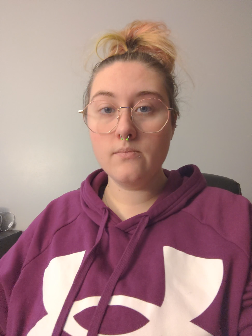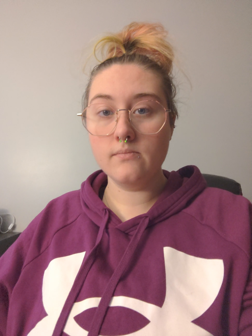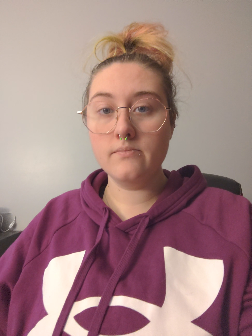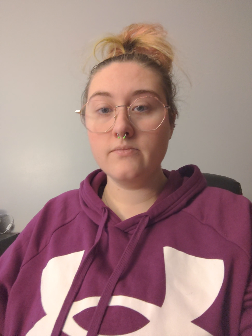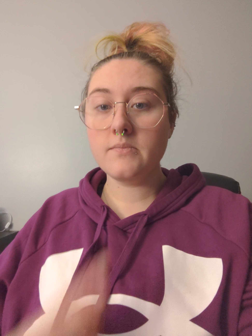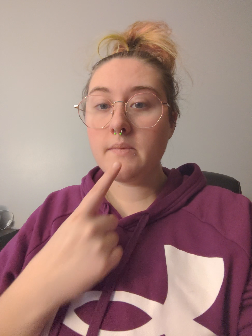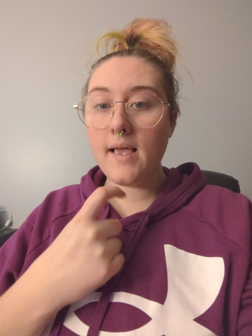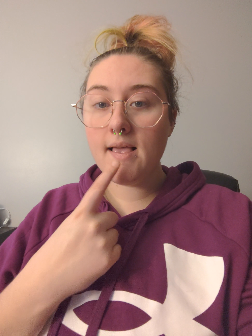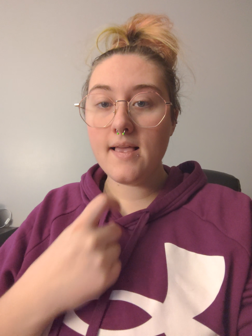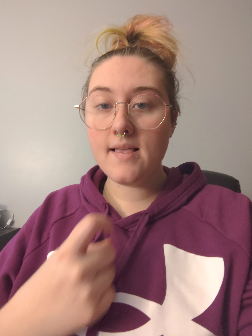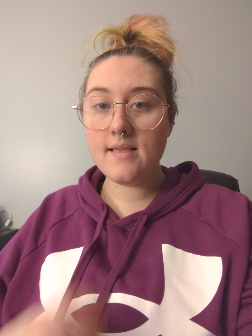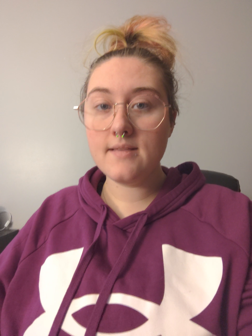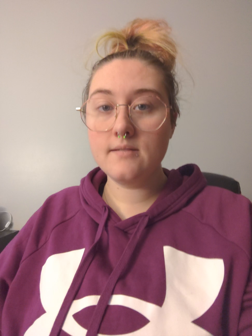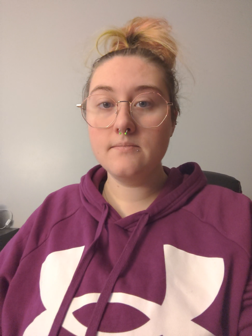red